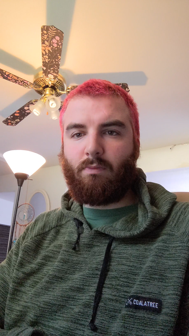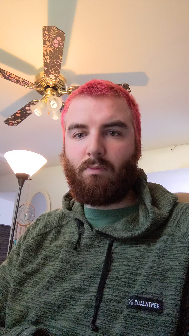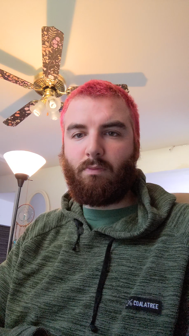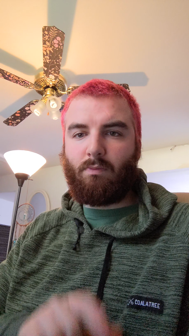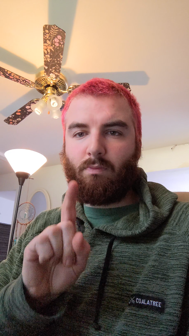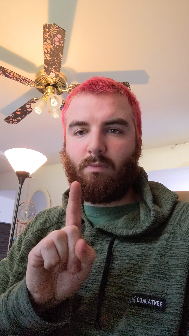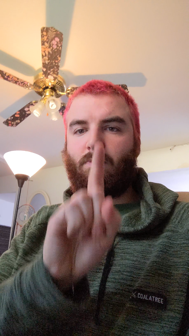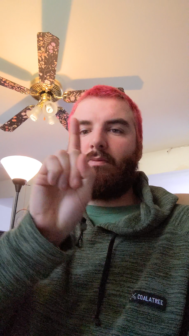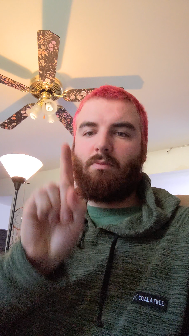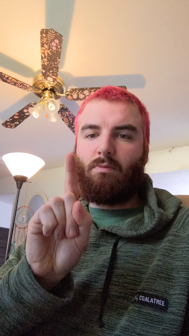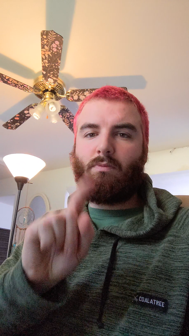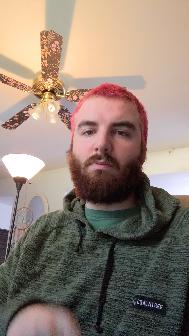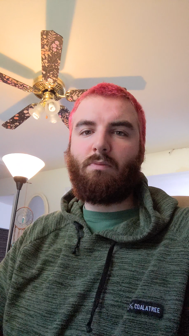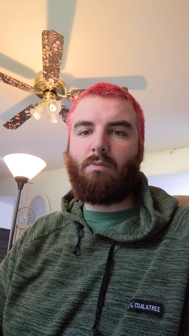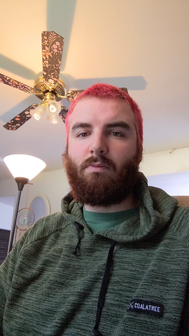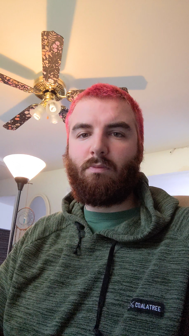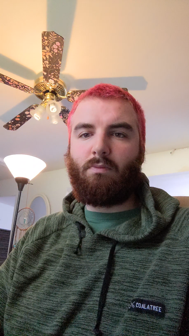bump